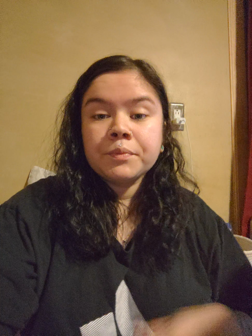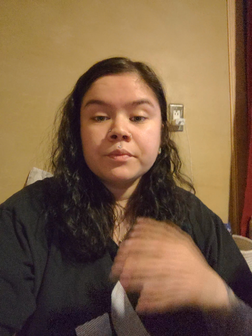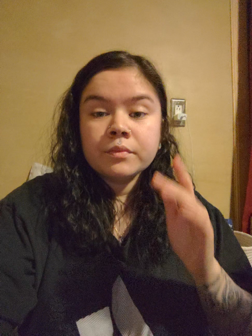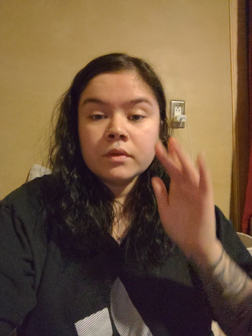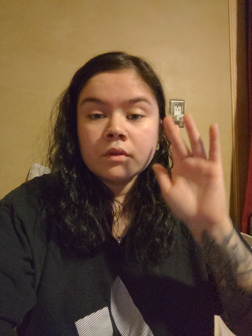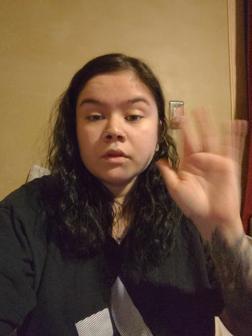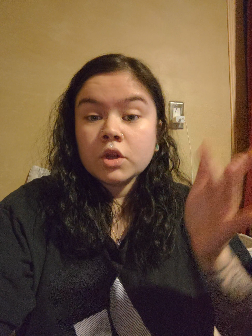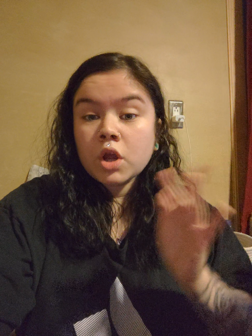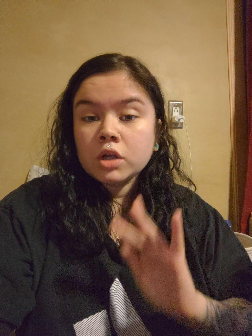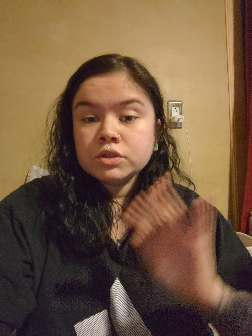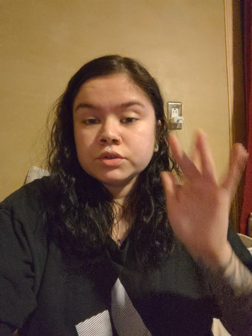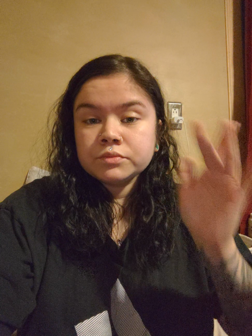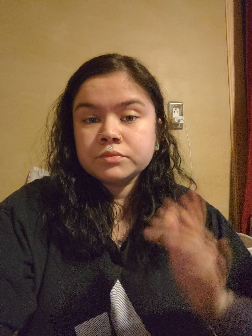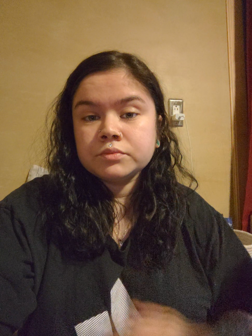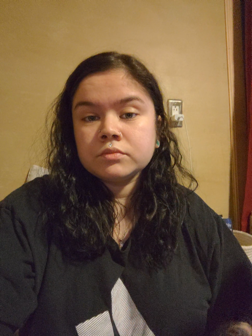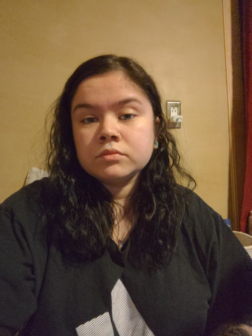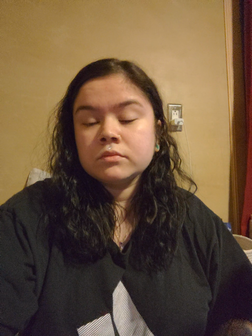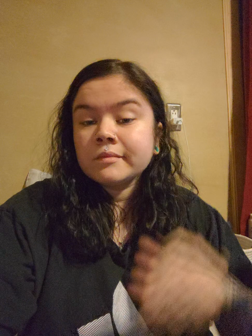touch